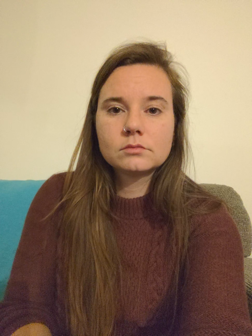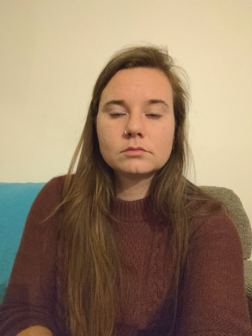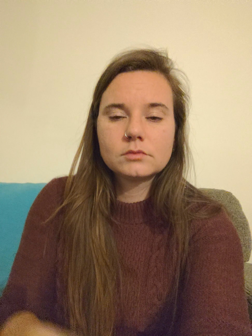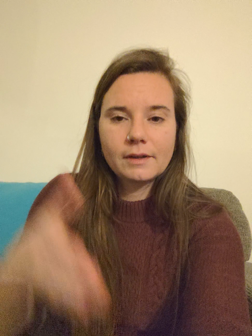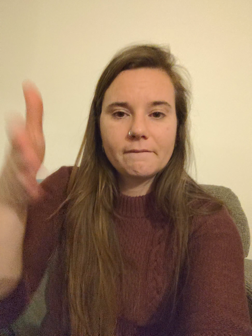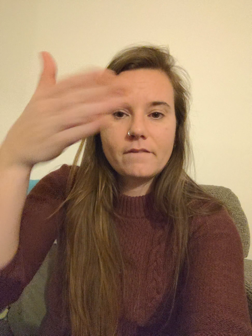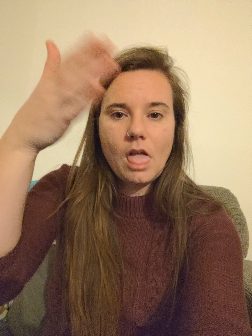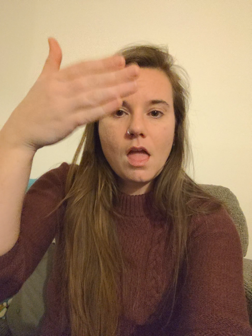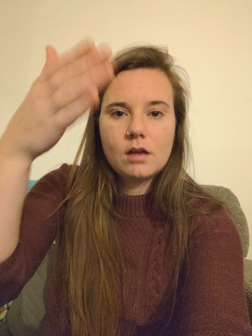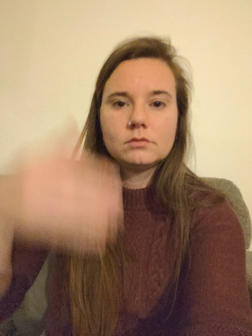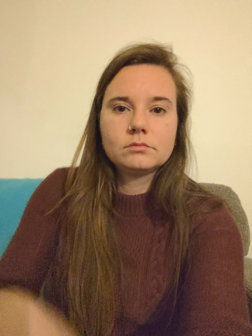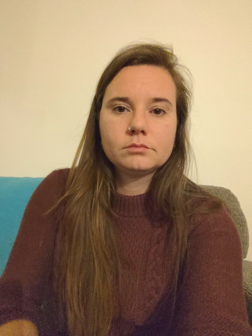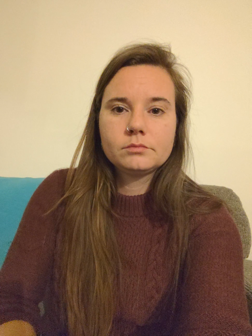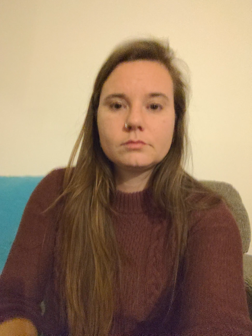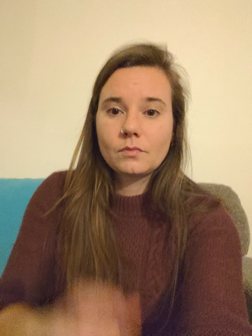flag